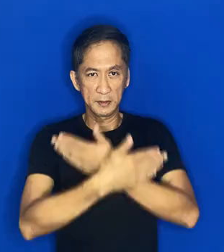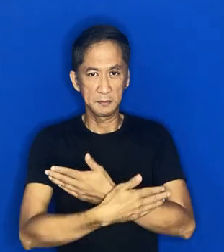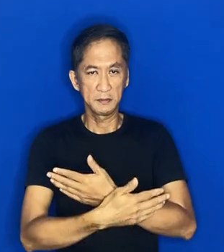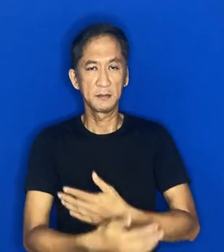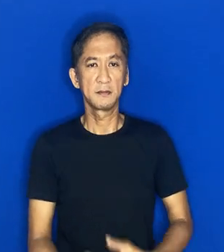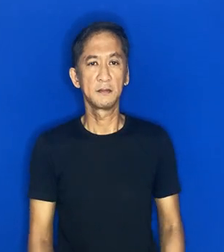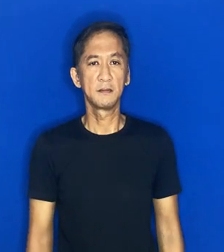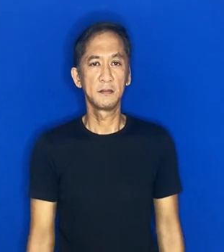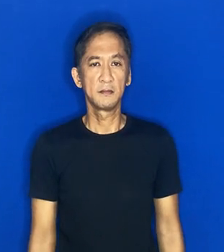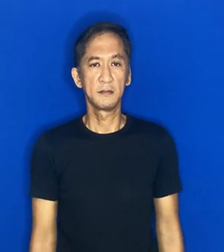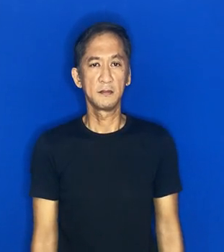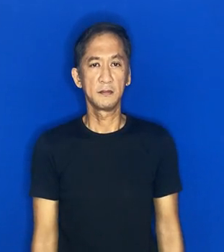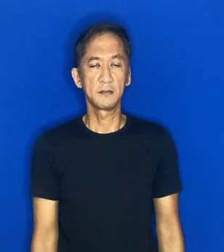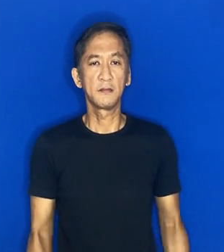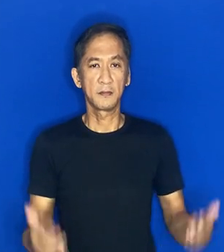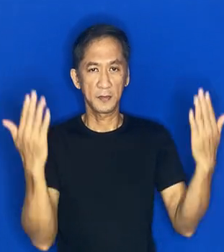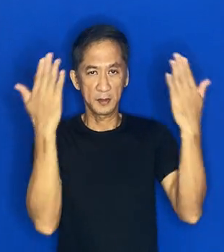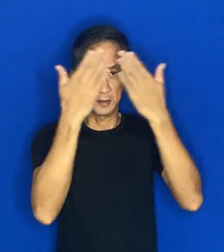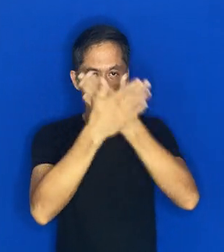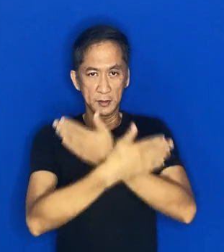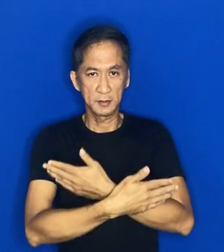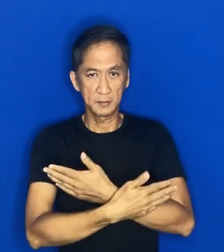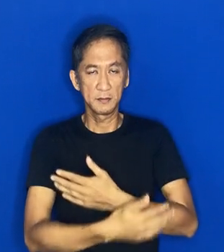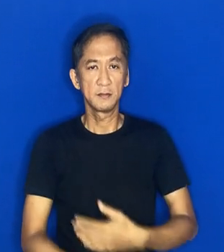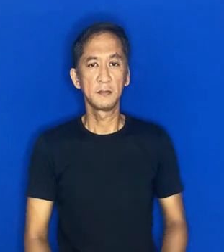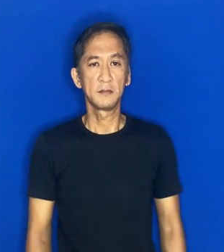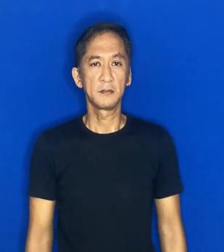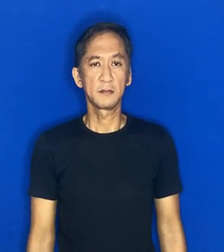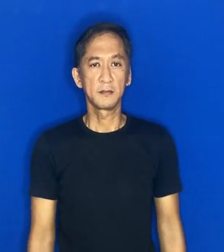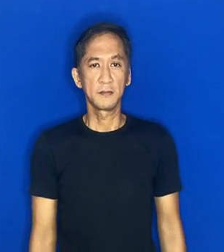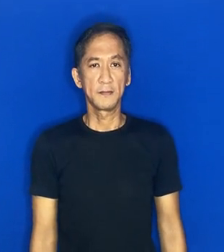dark